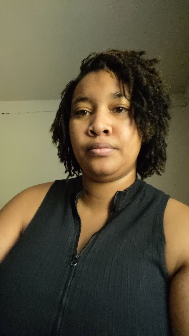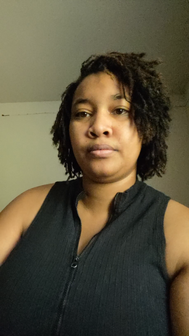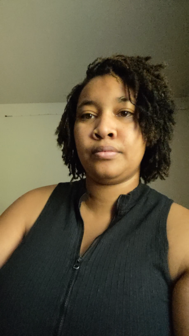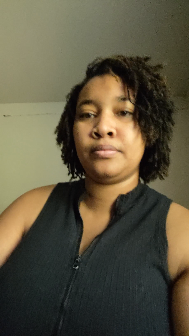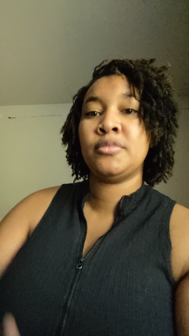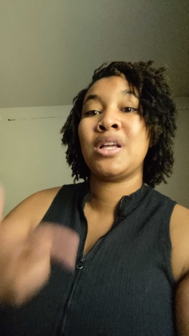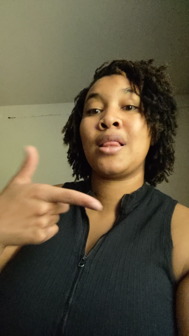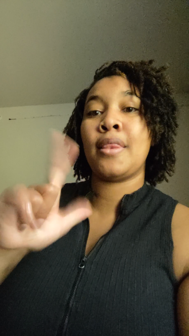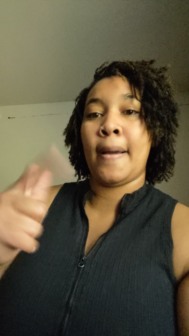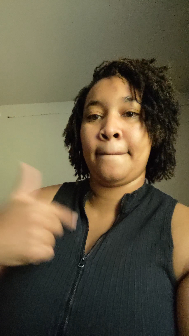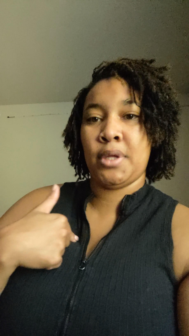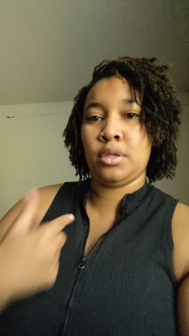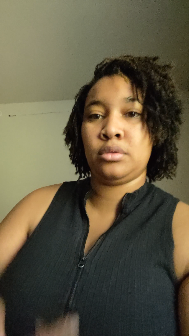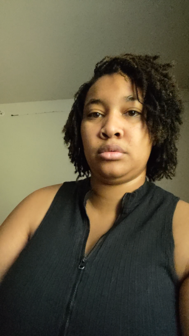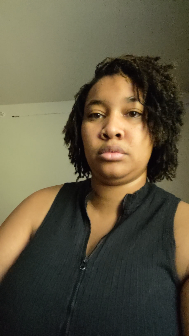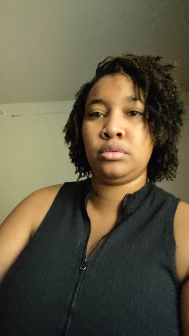let me